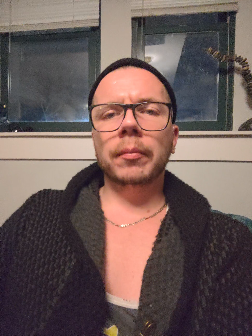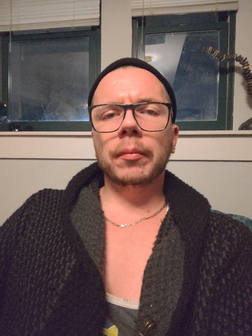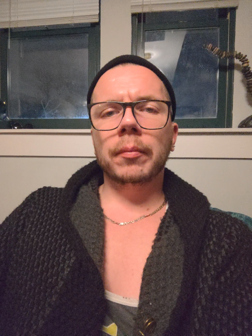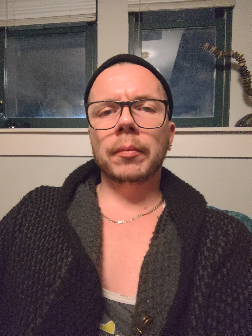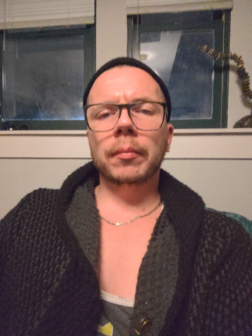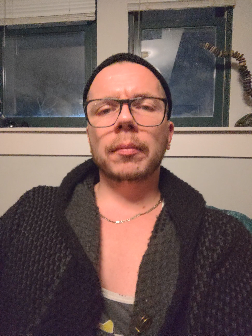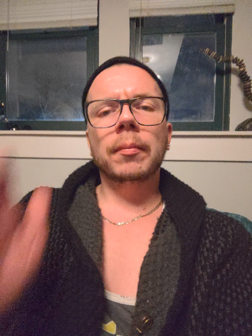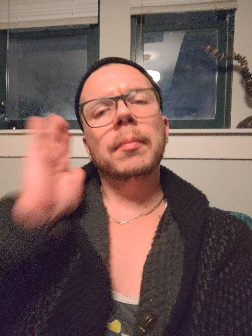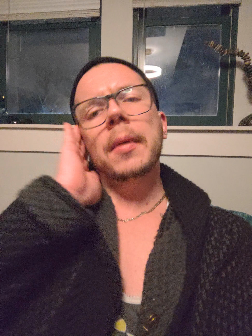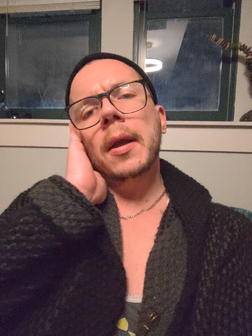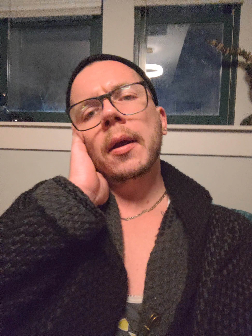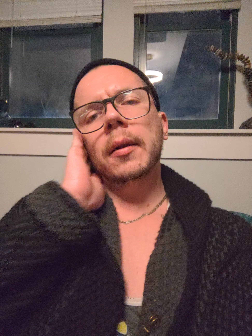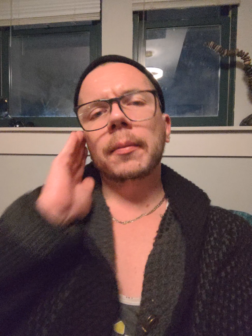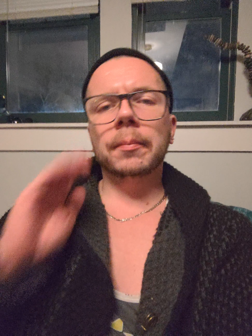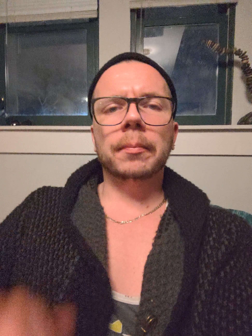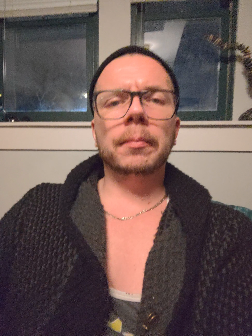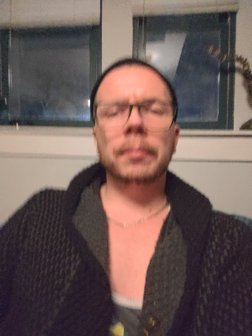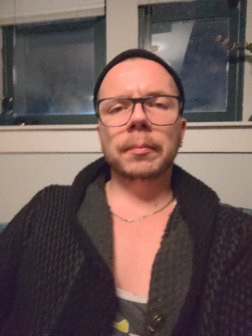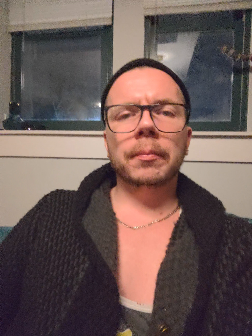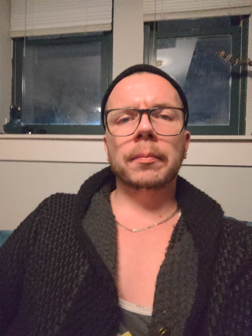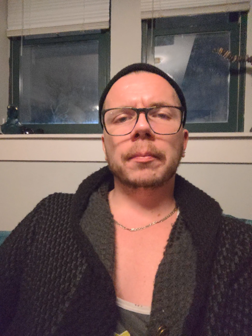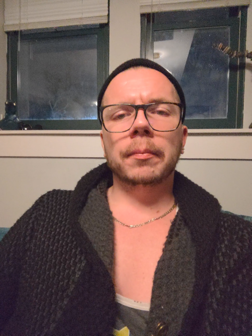bed